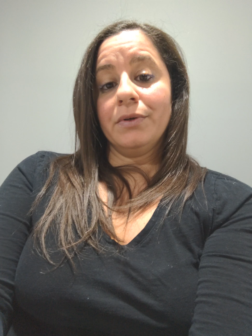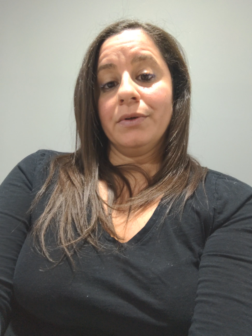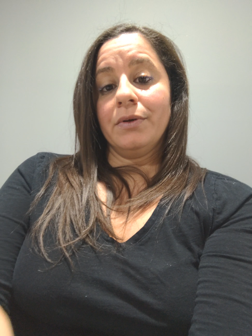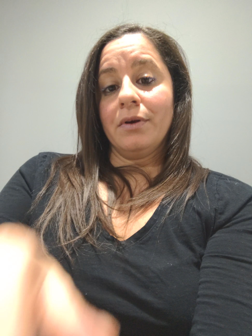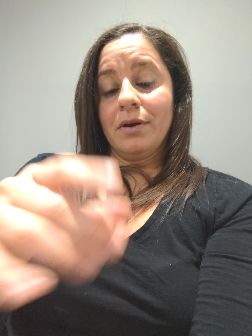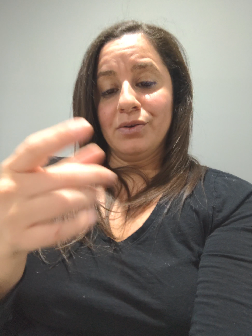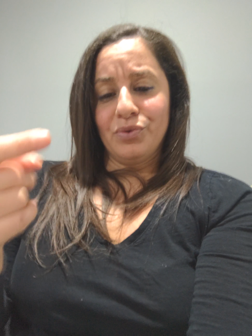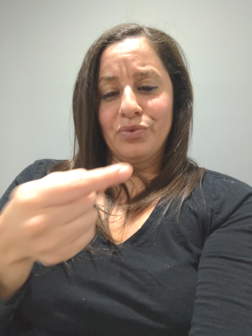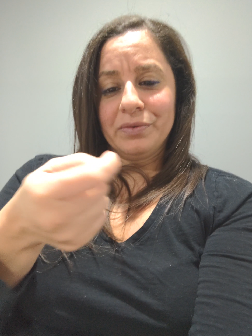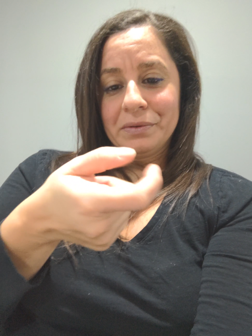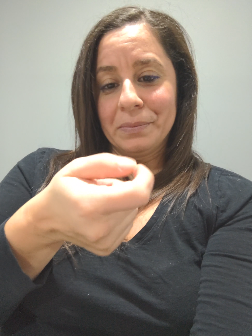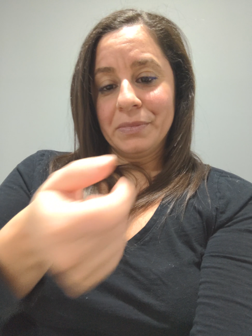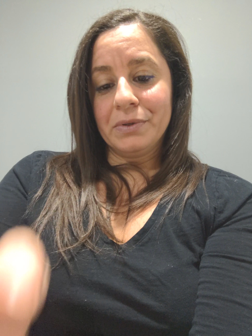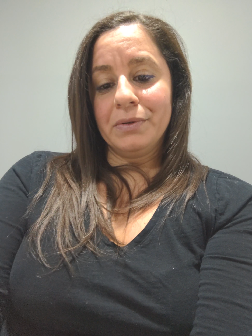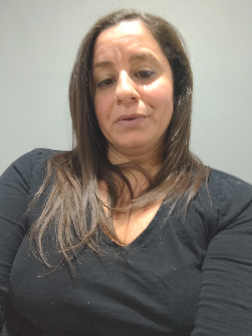owie